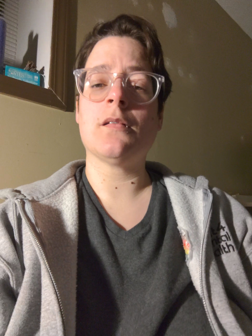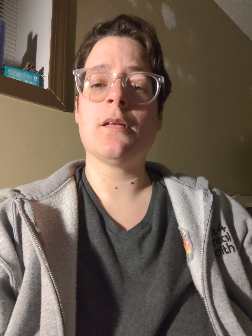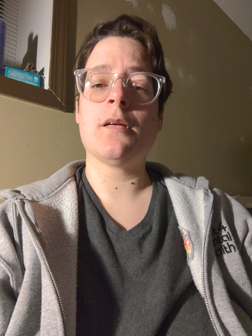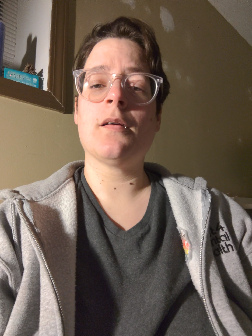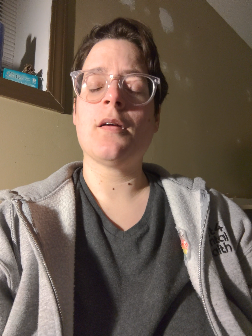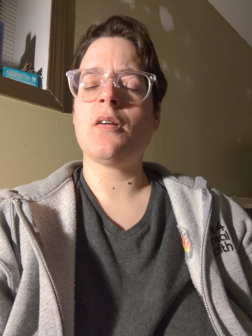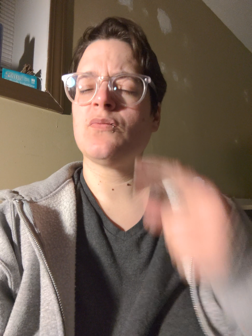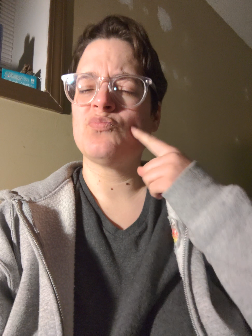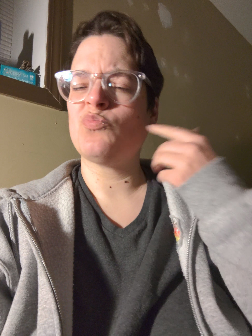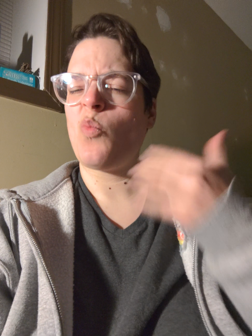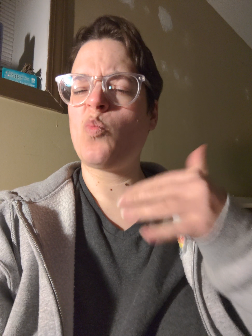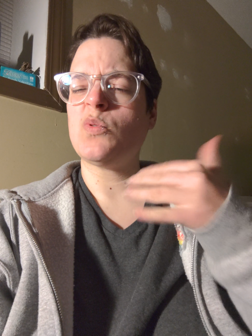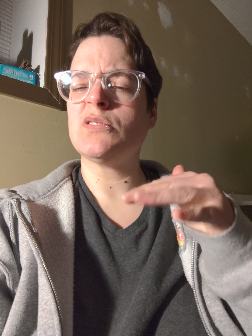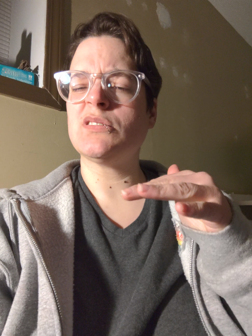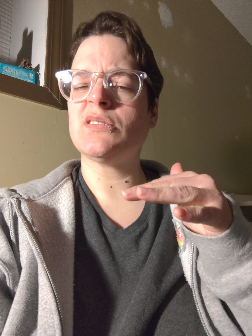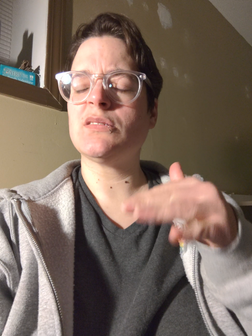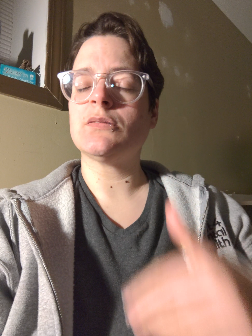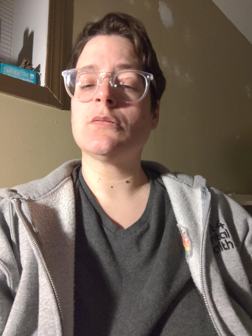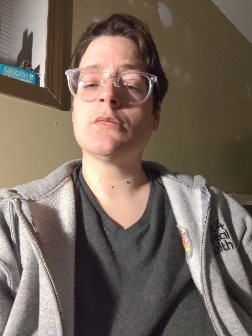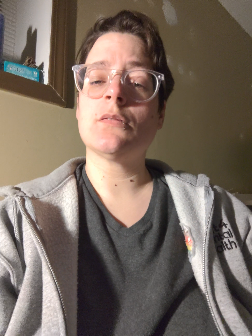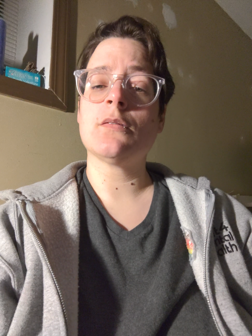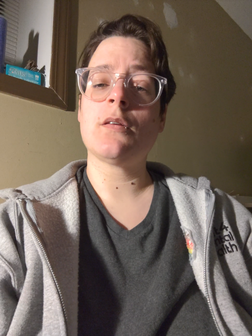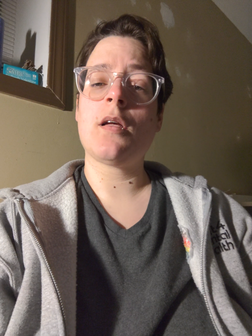noisy